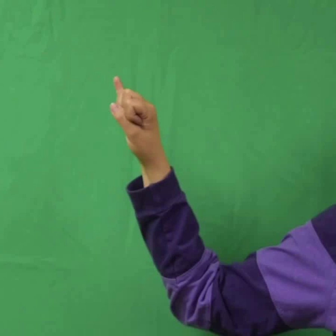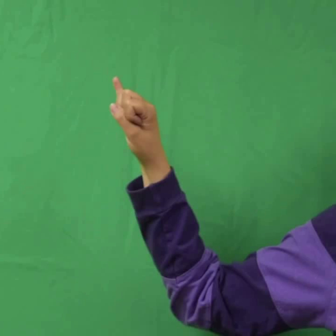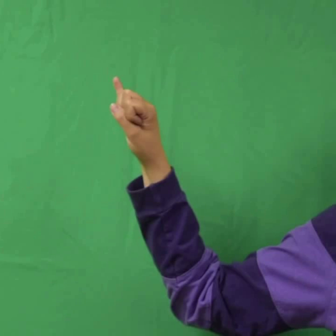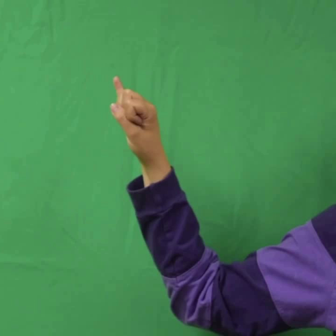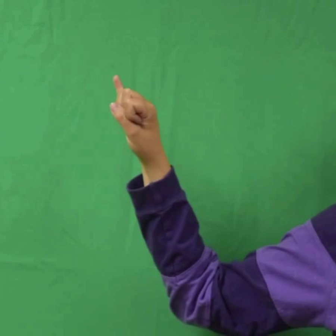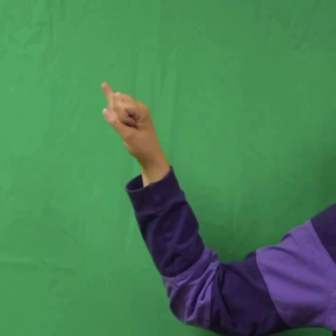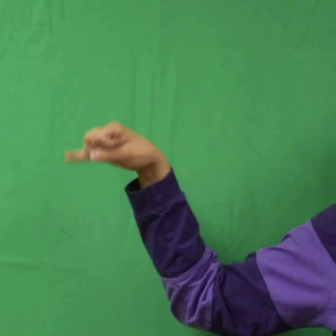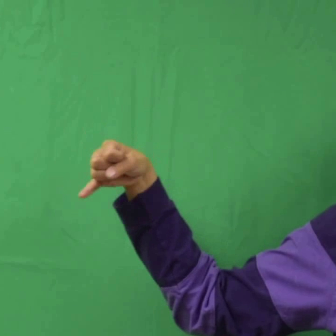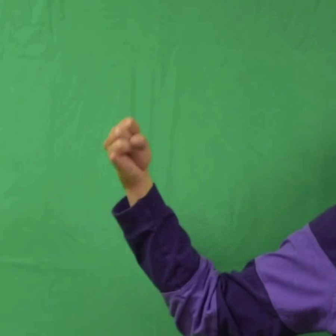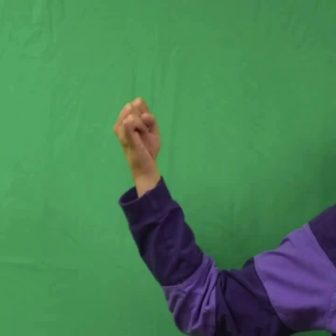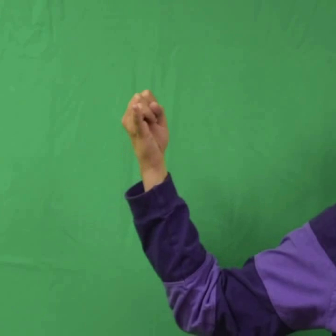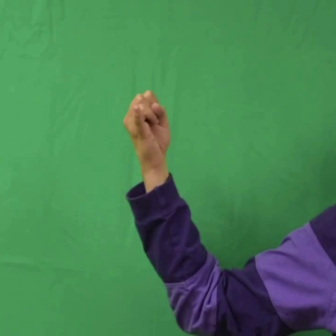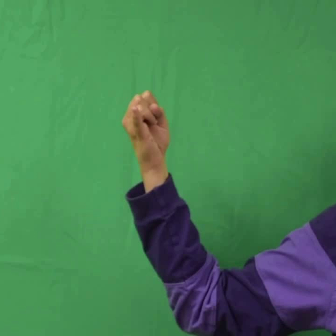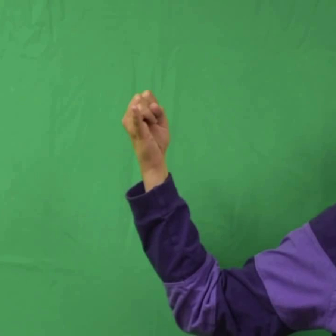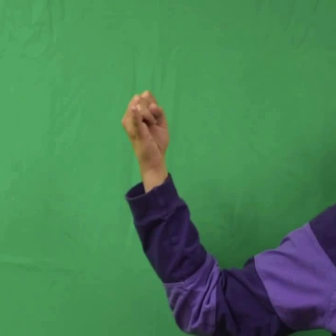J